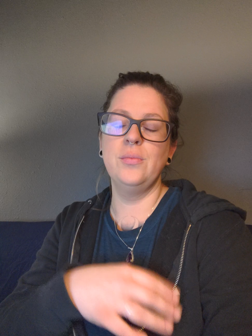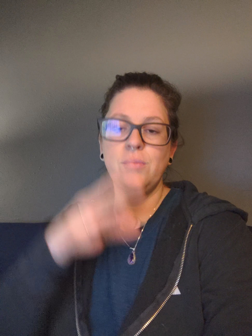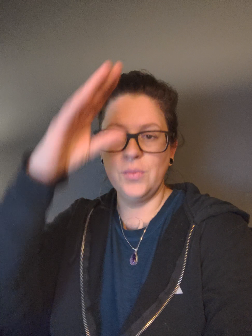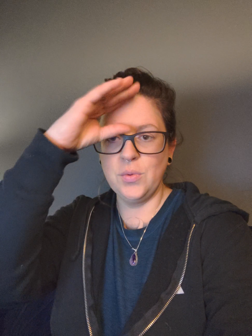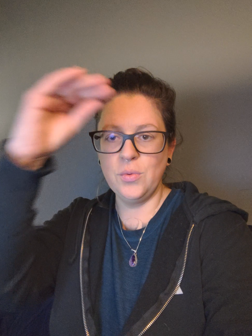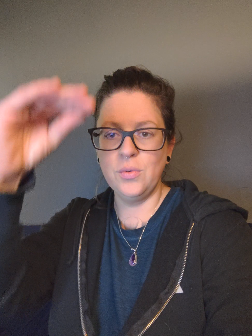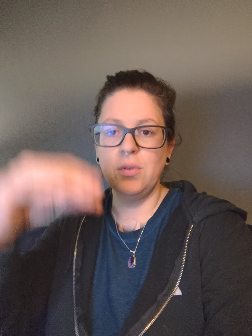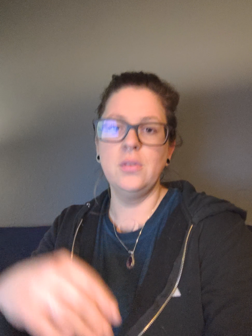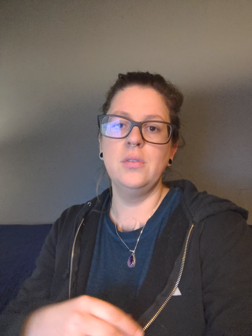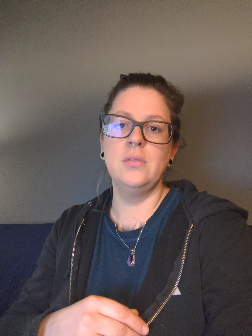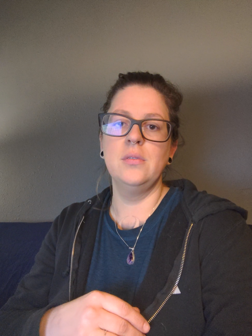boy